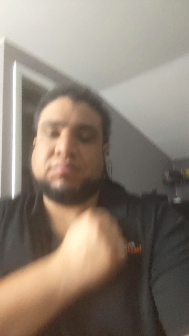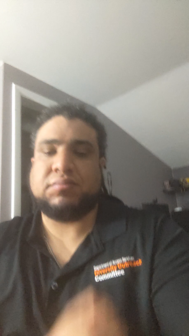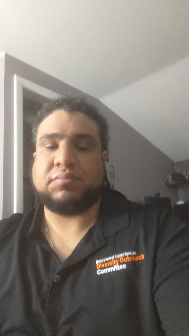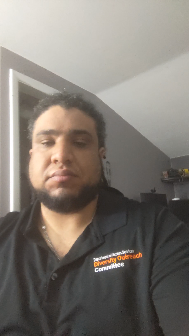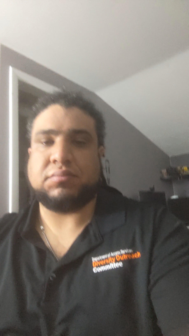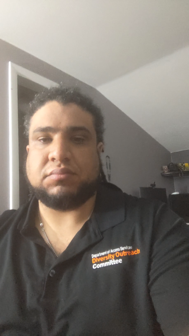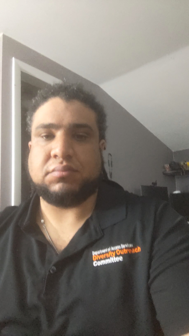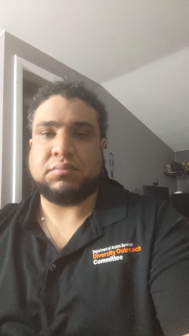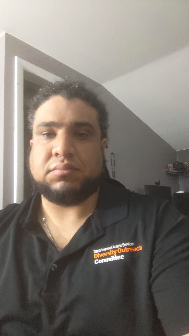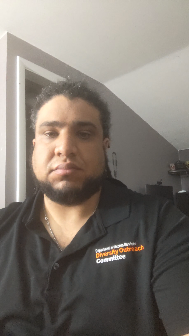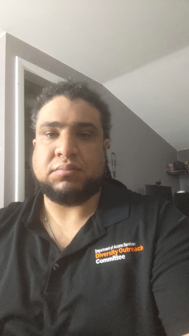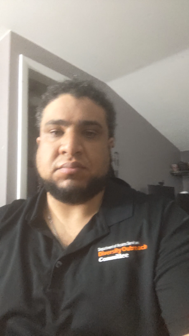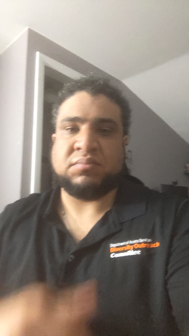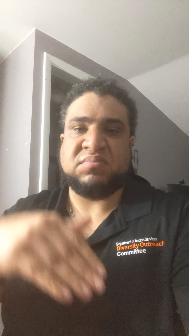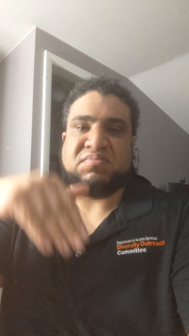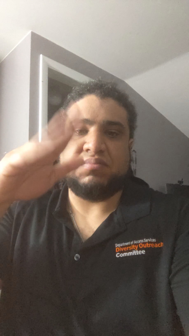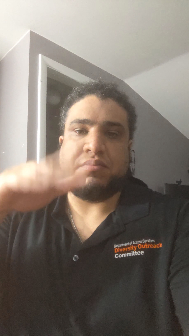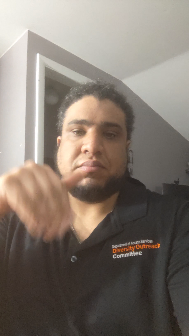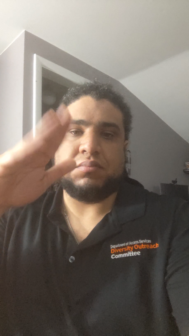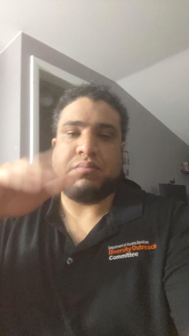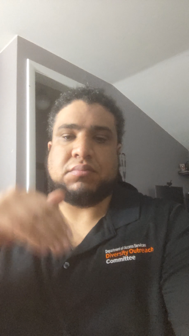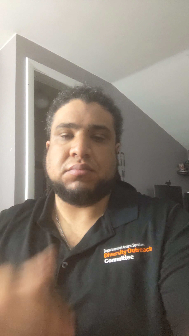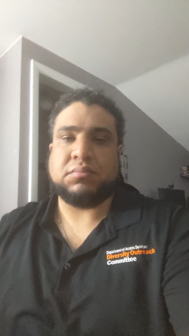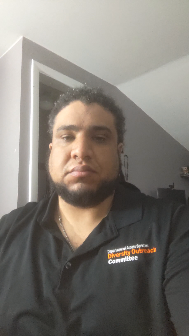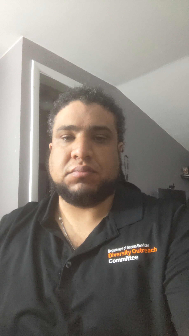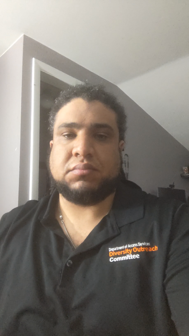paint